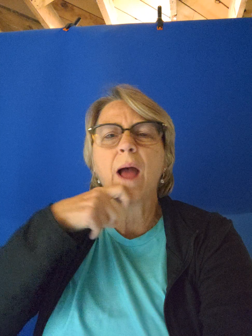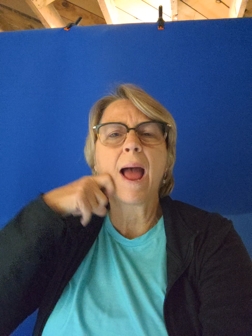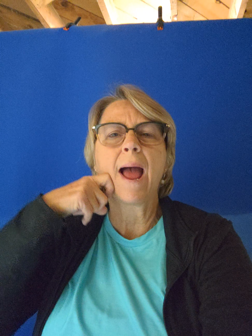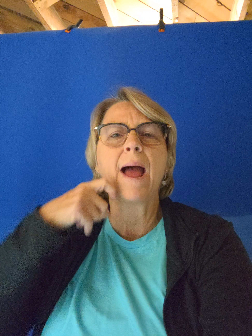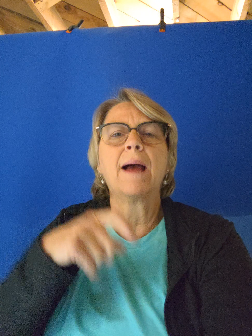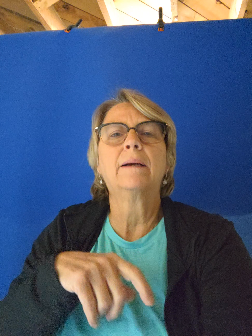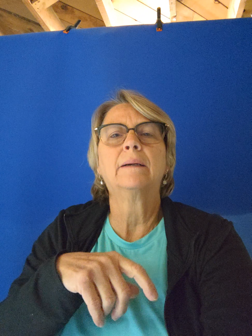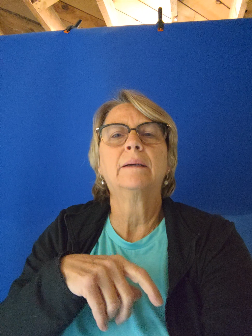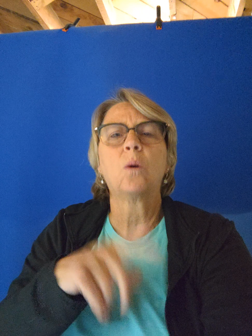dry